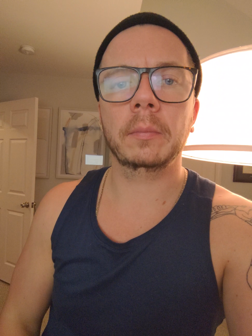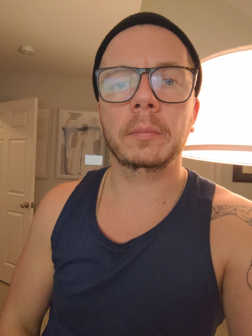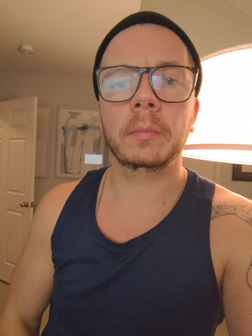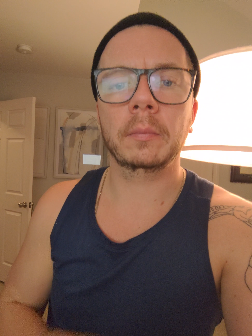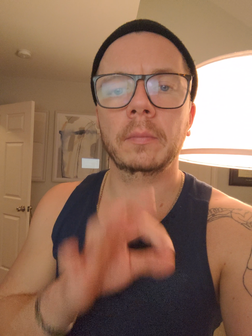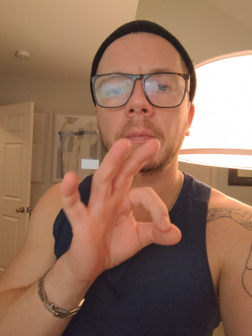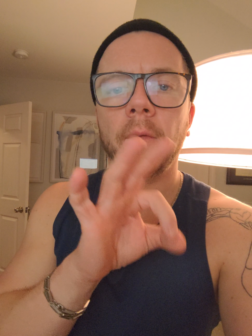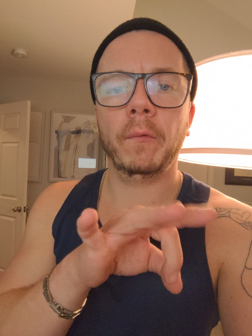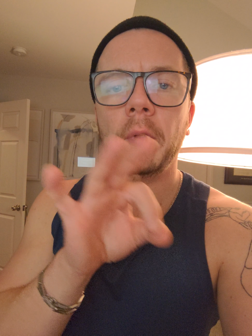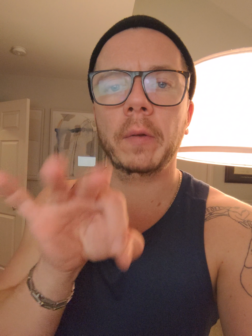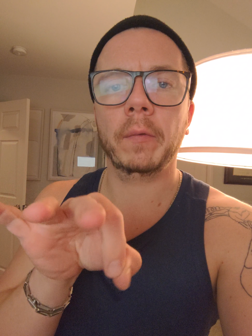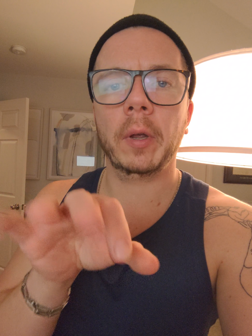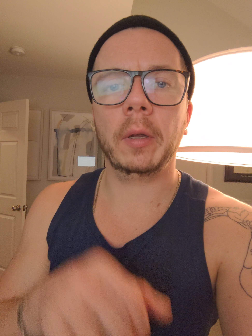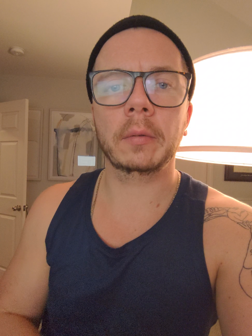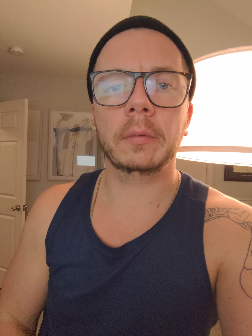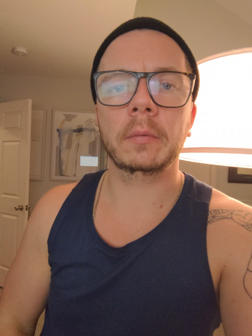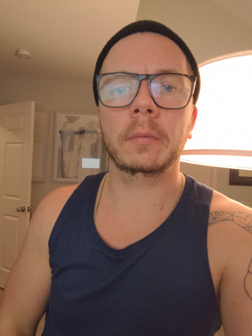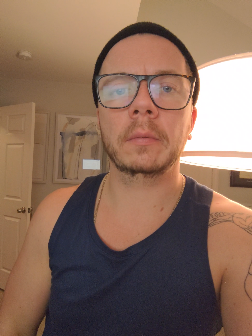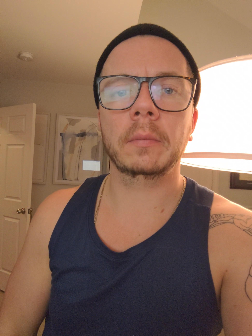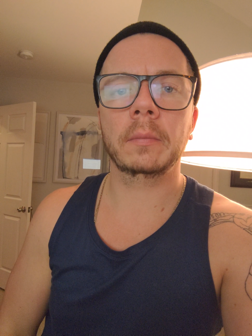french fries